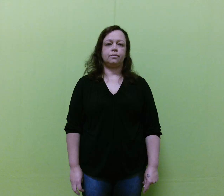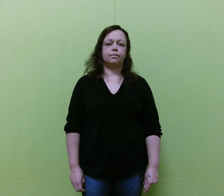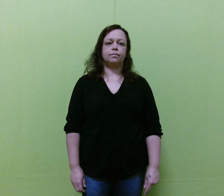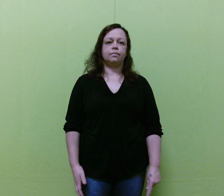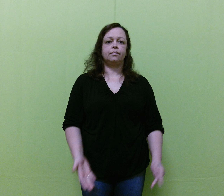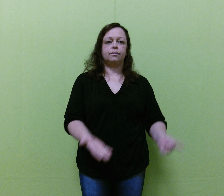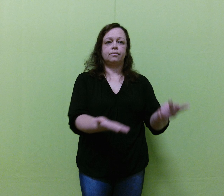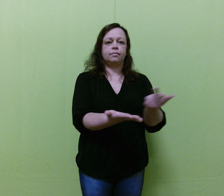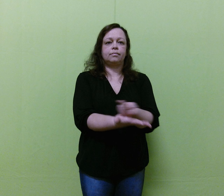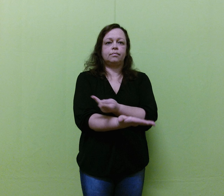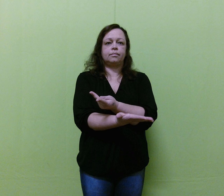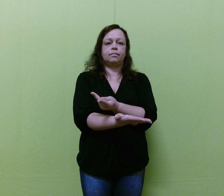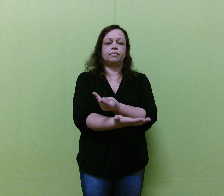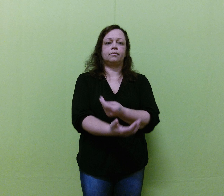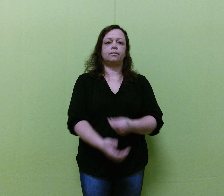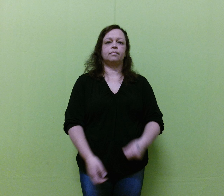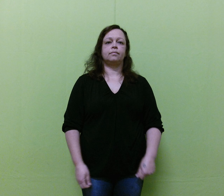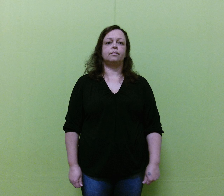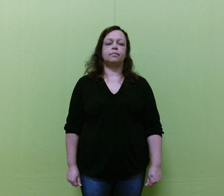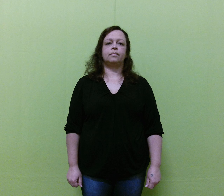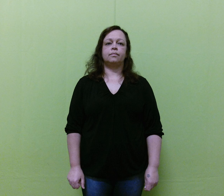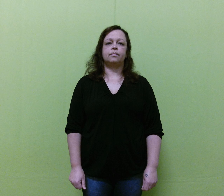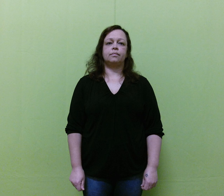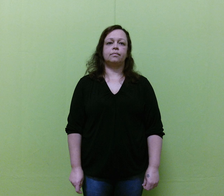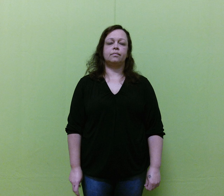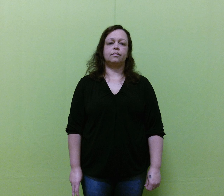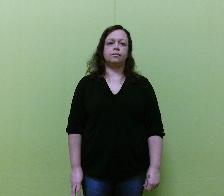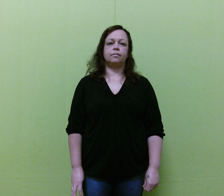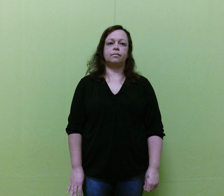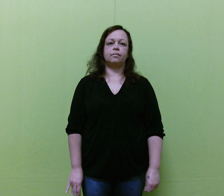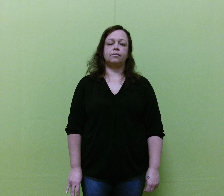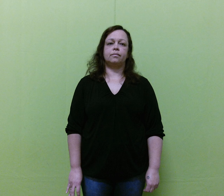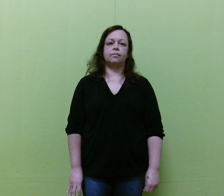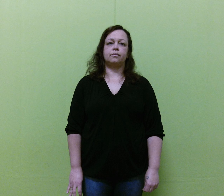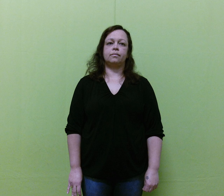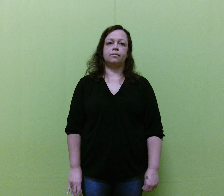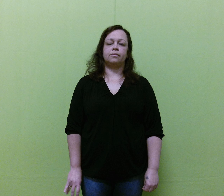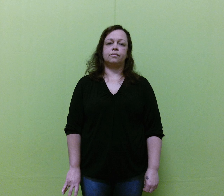acontecer